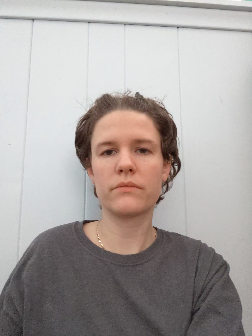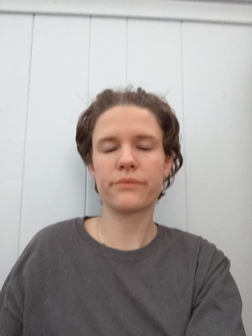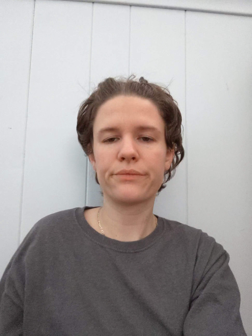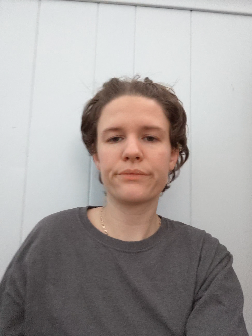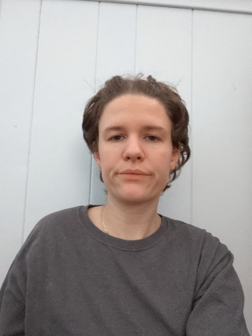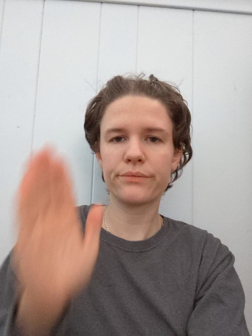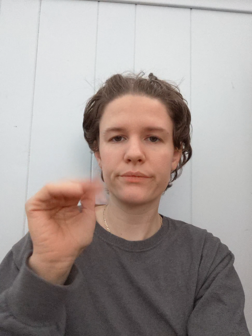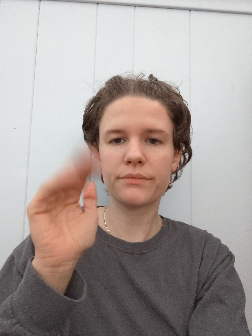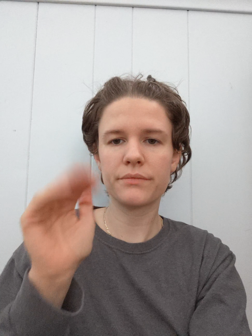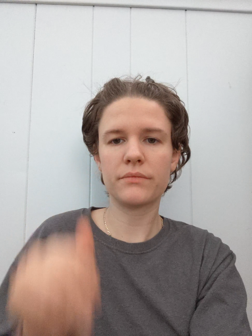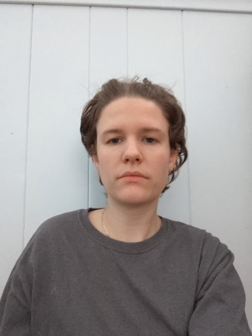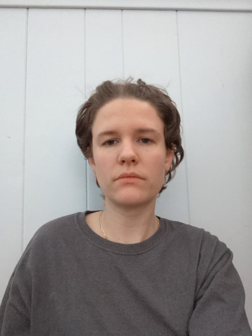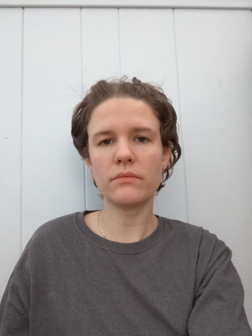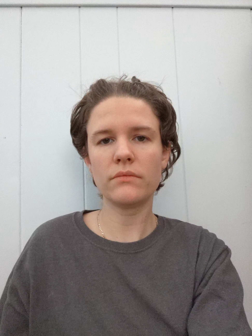bye